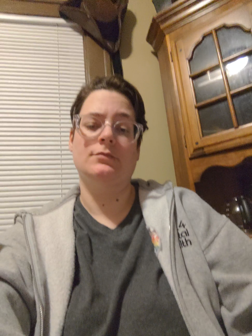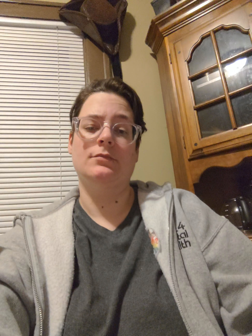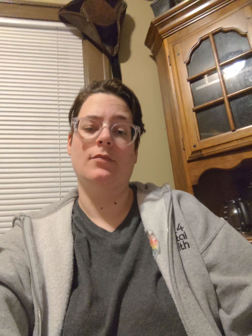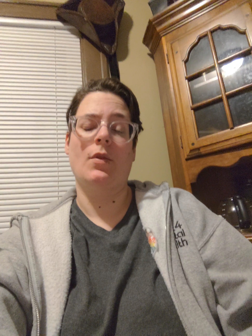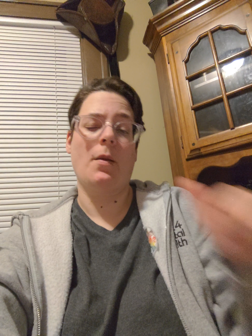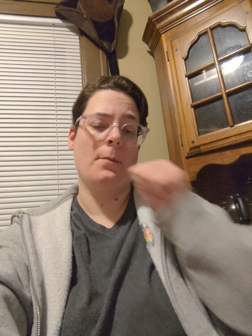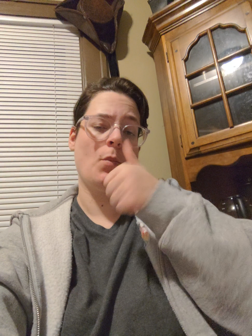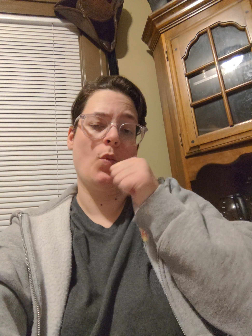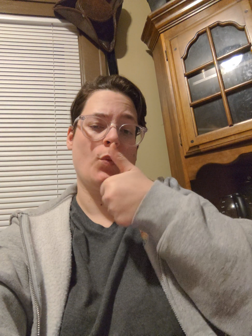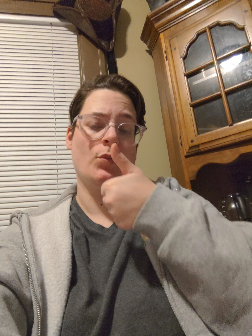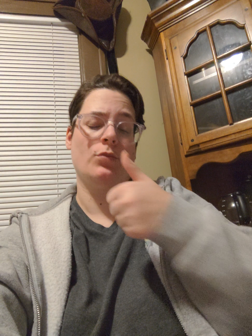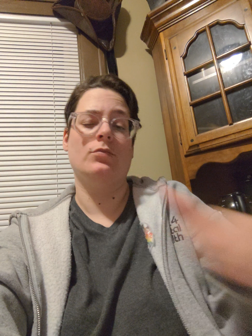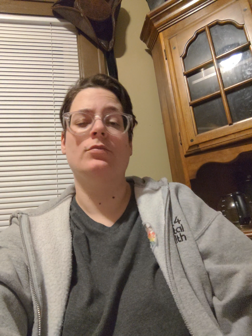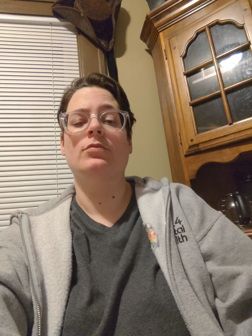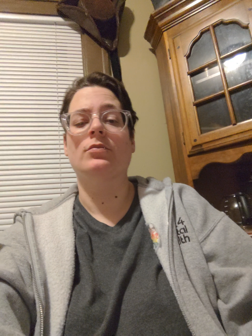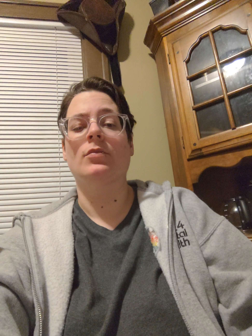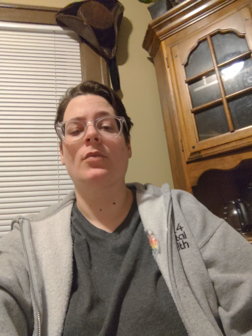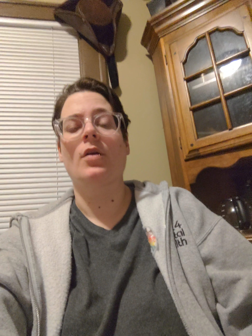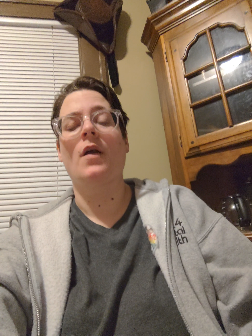tomorrow